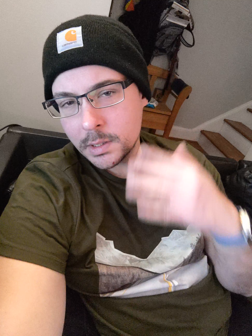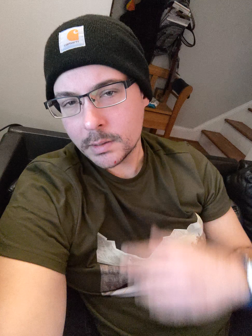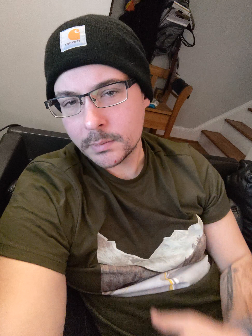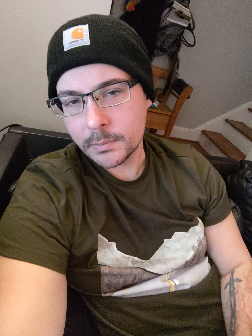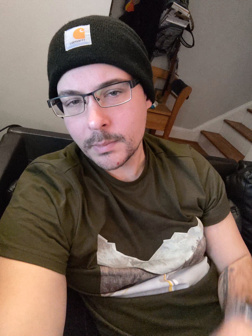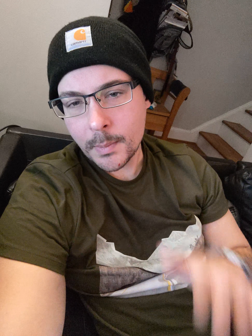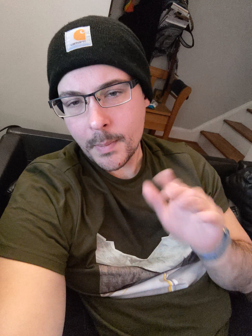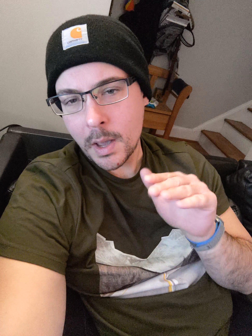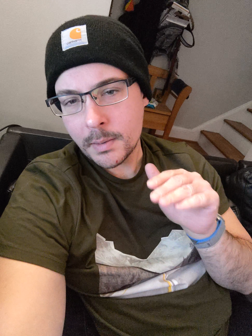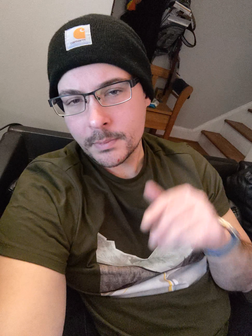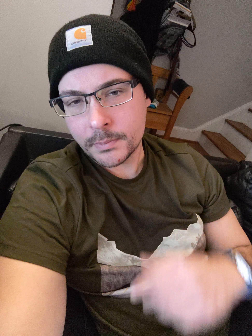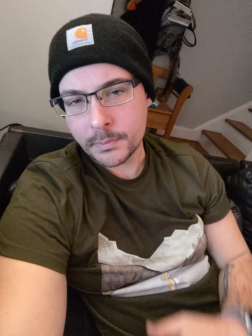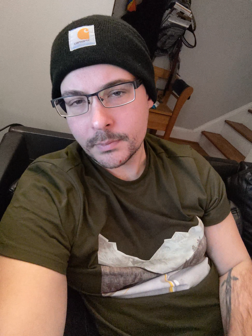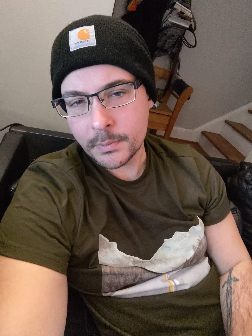bye